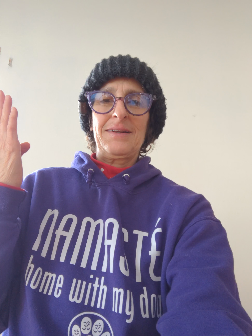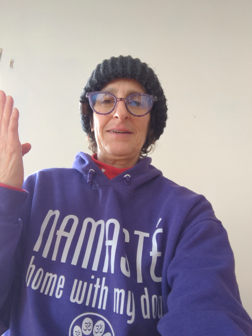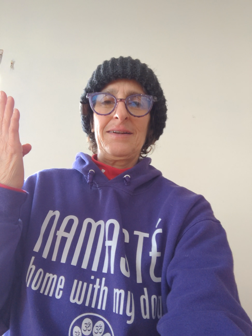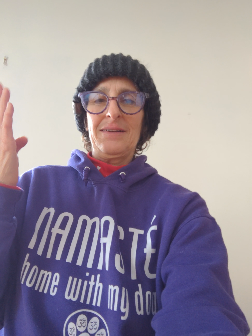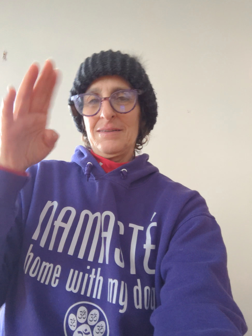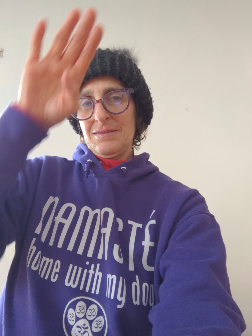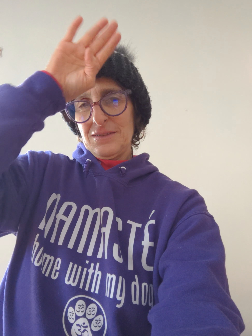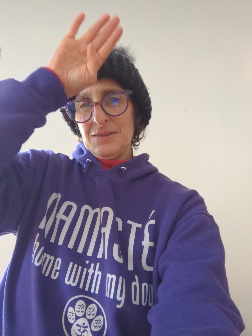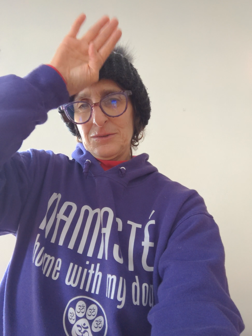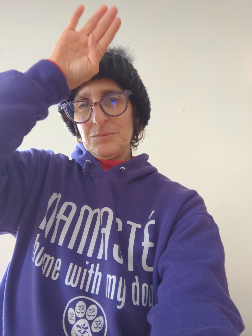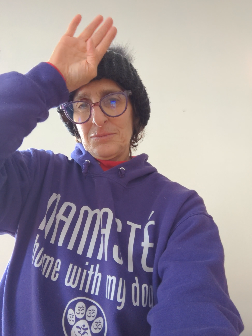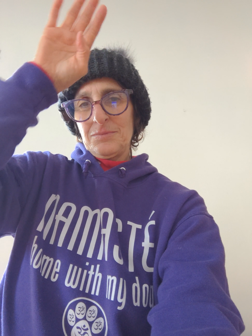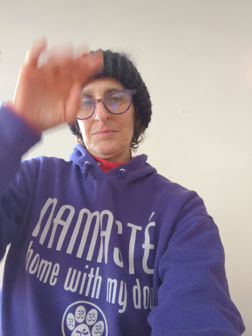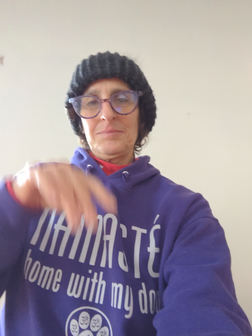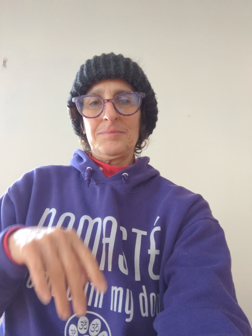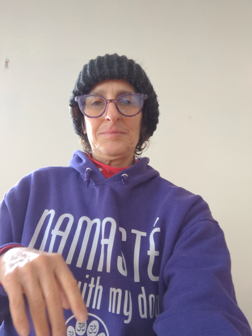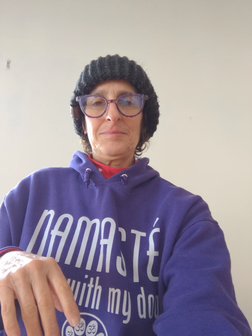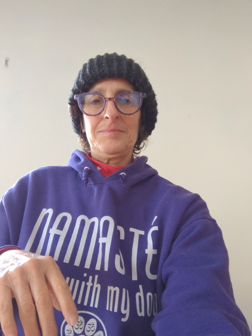fireman